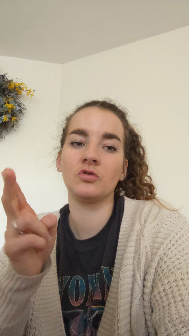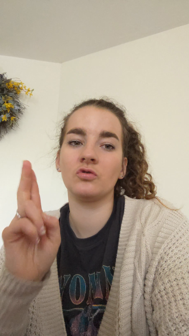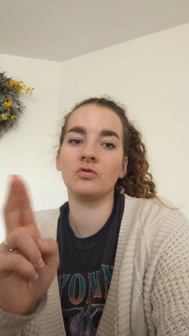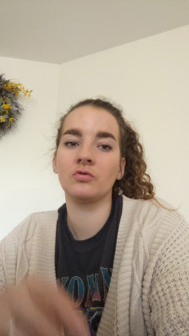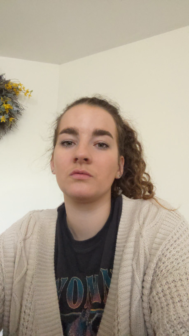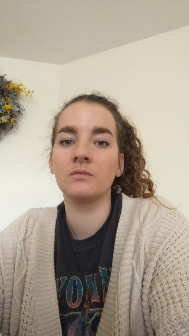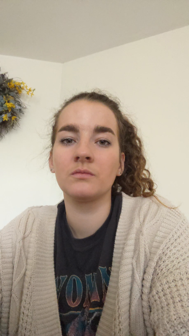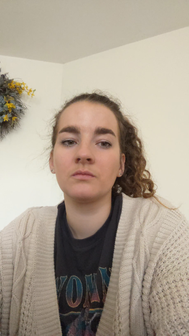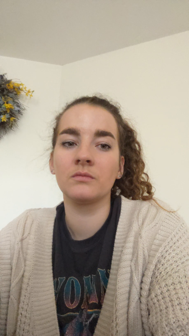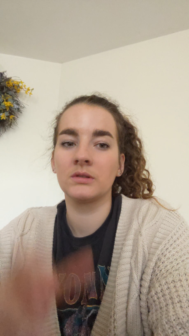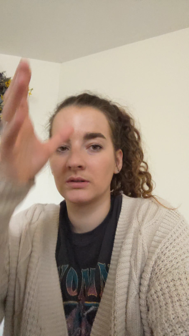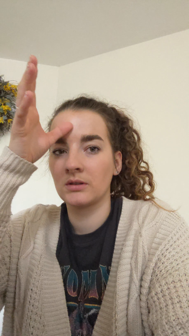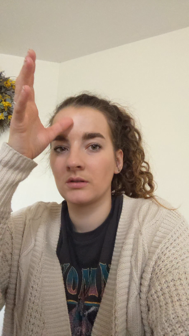daddy